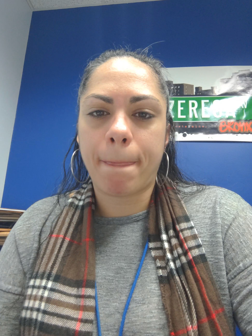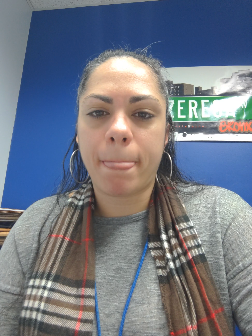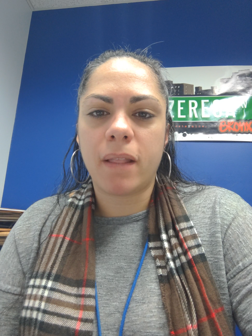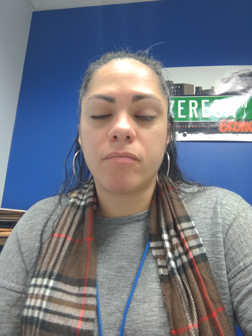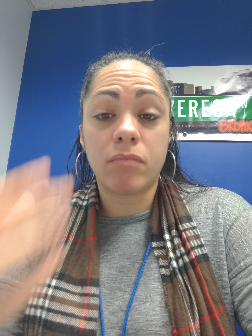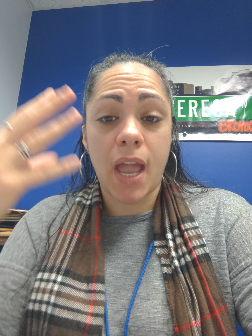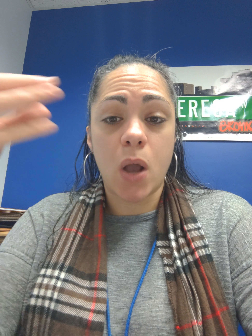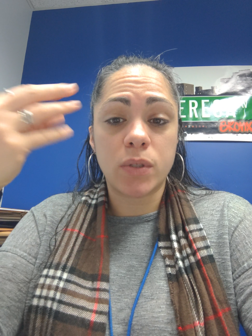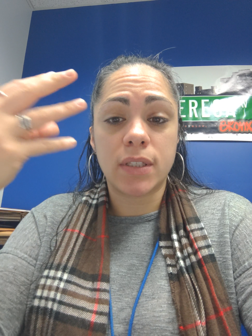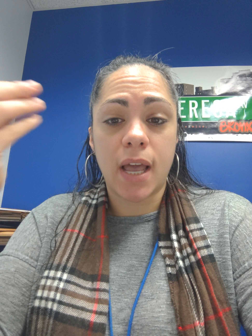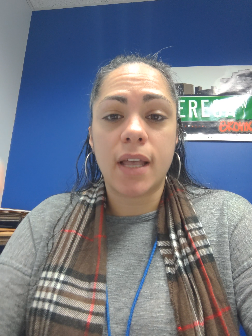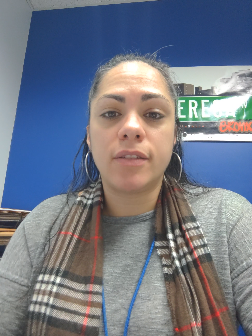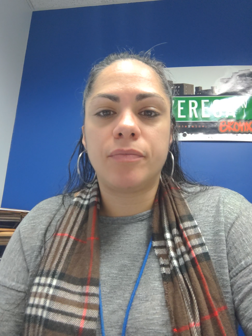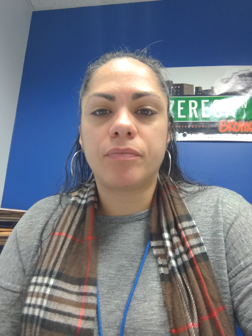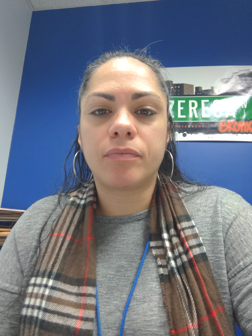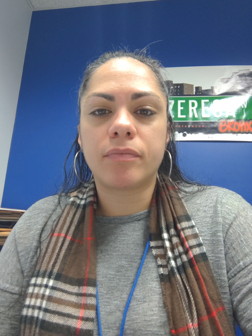outside